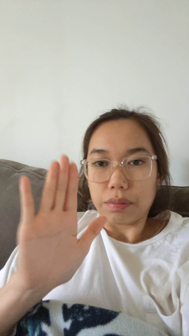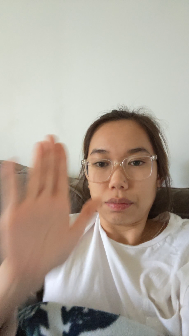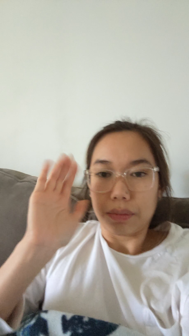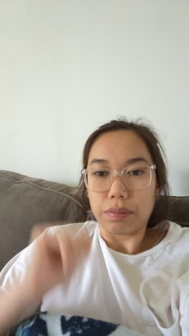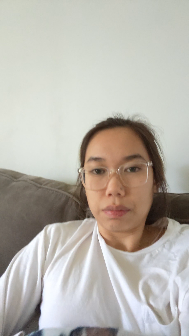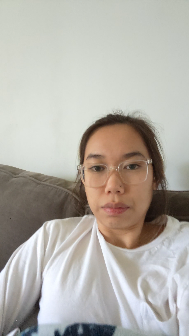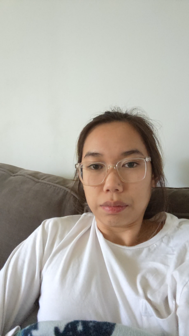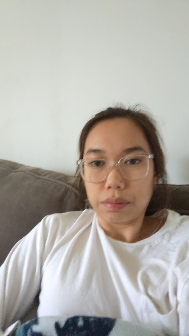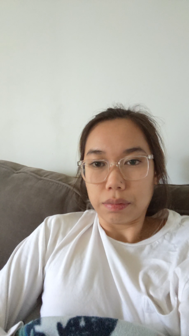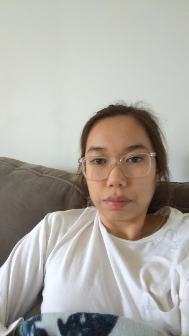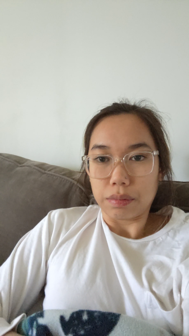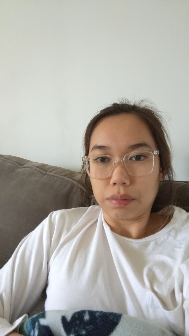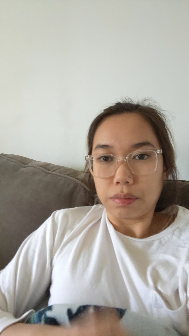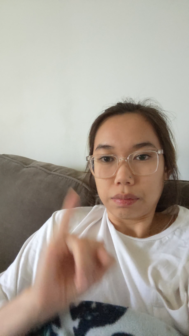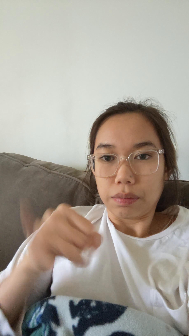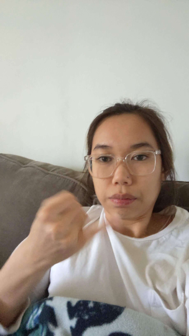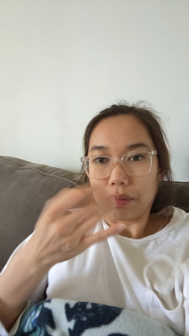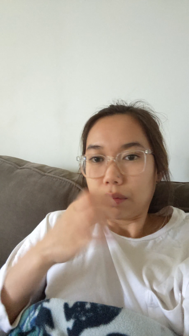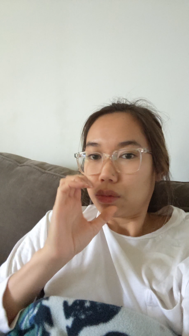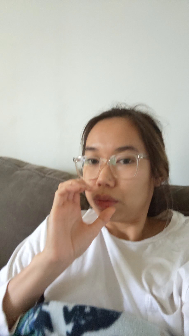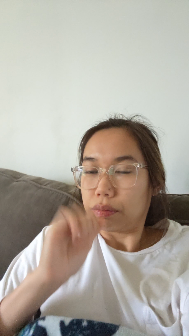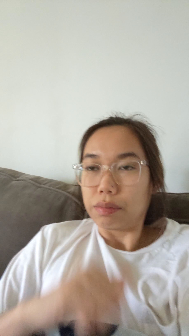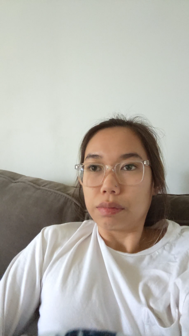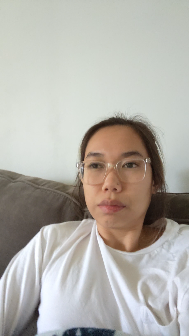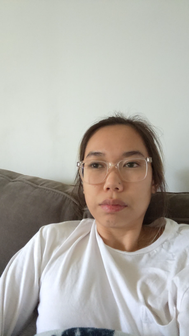juice